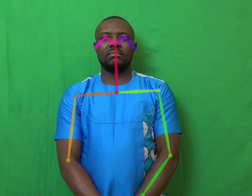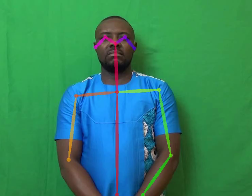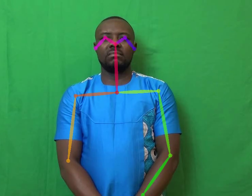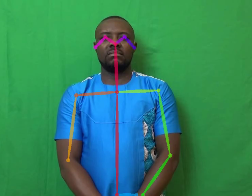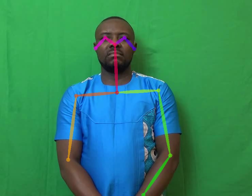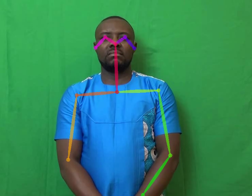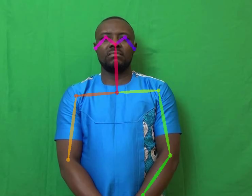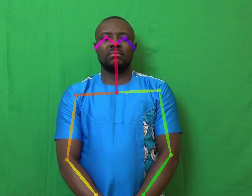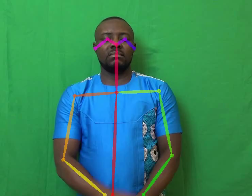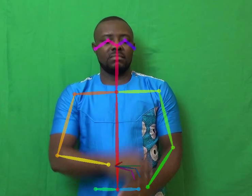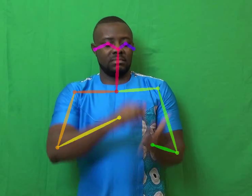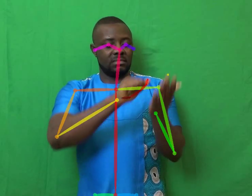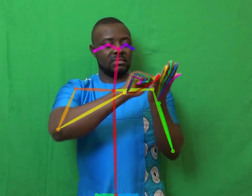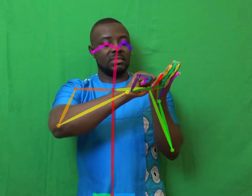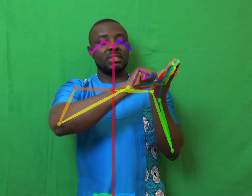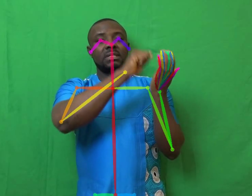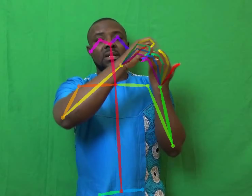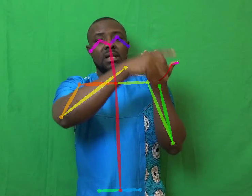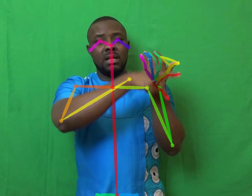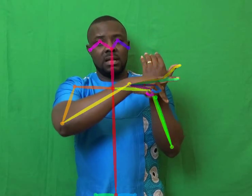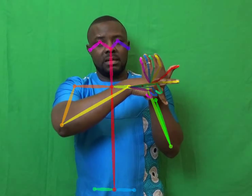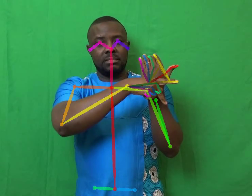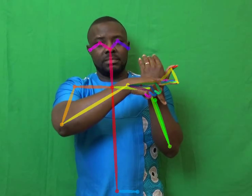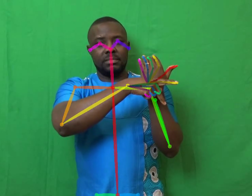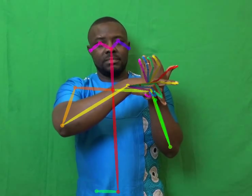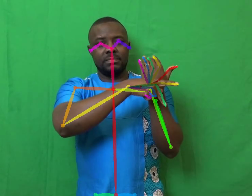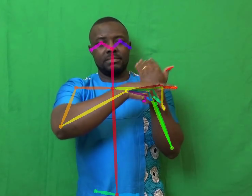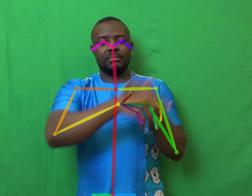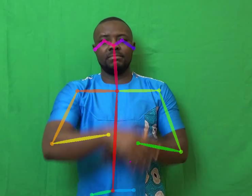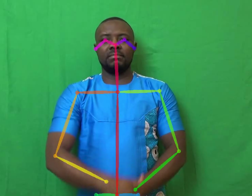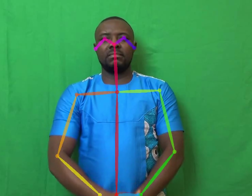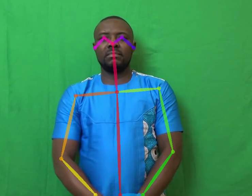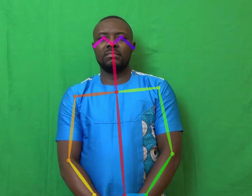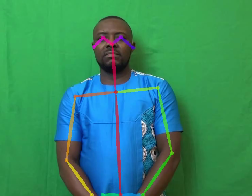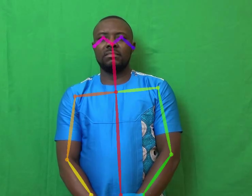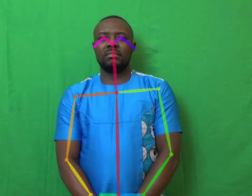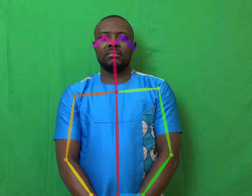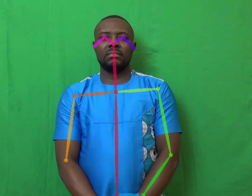April